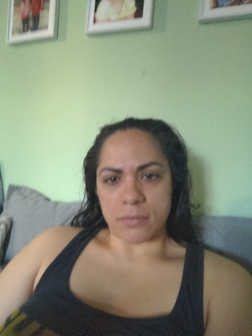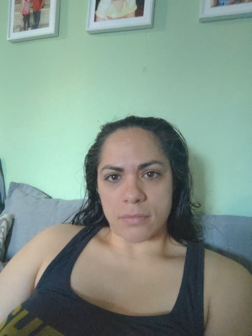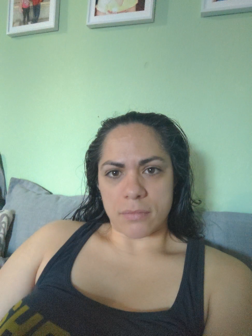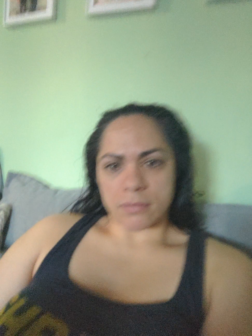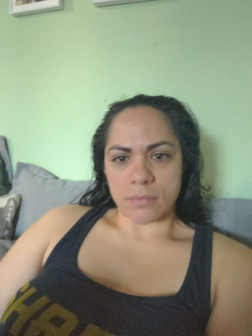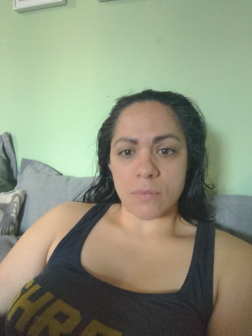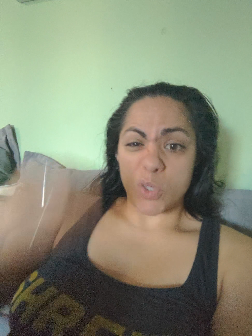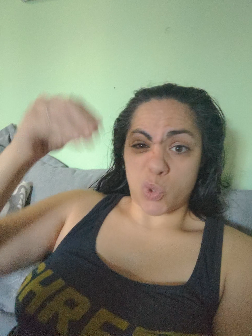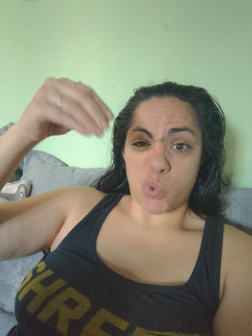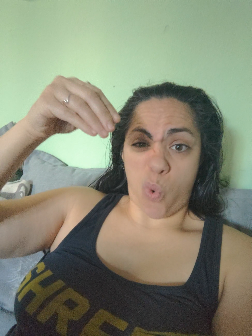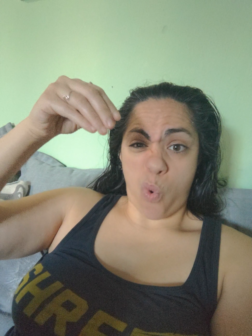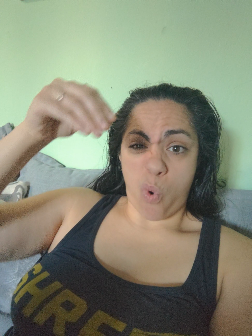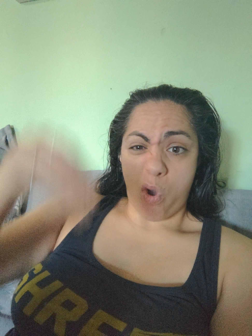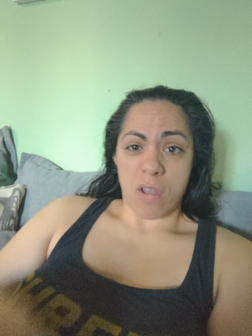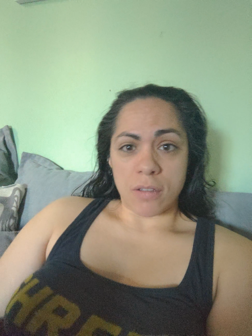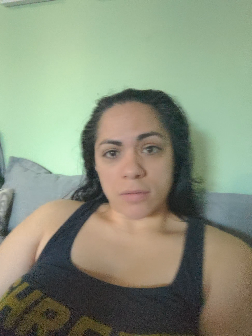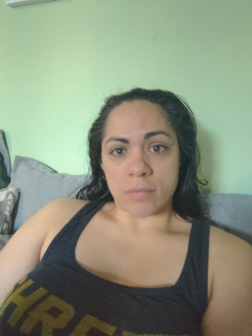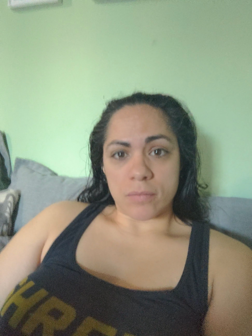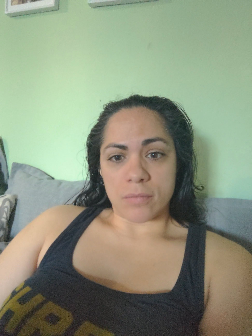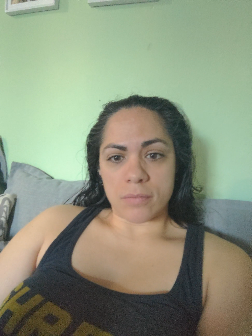store